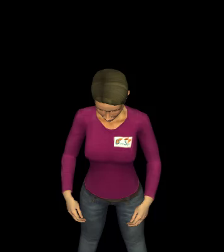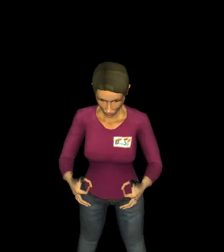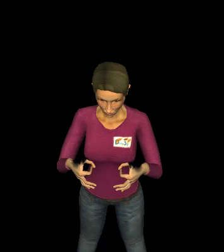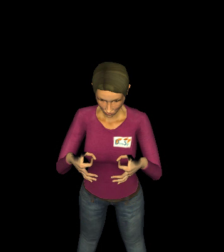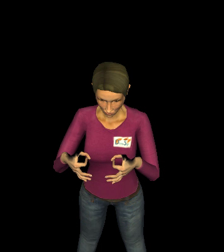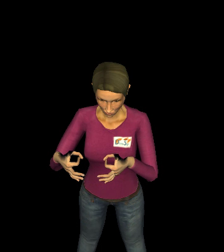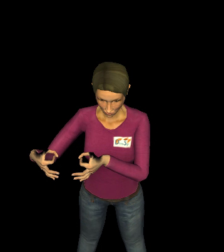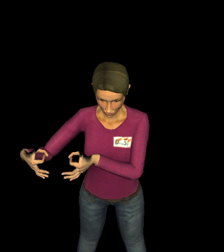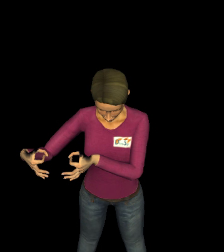مجتهد